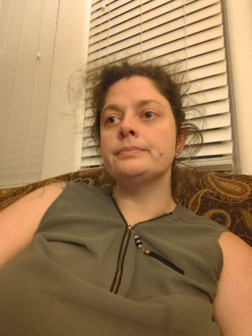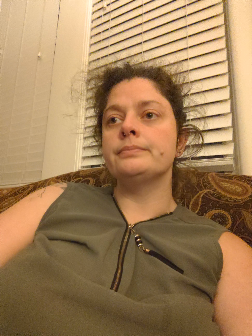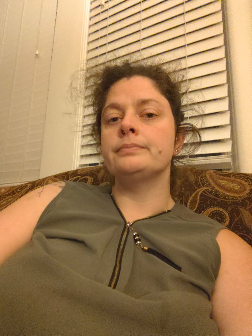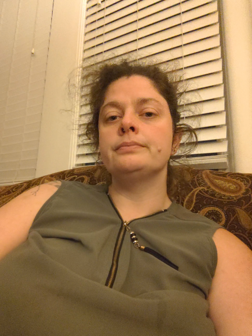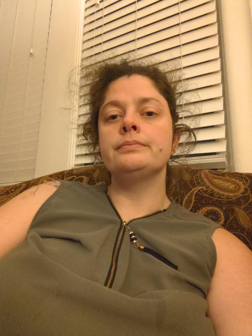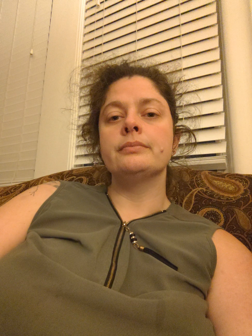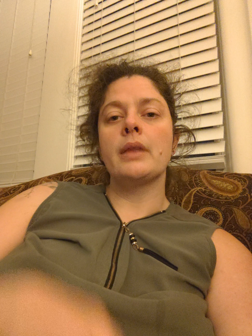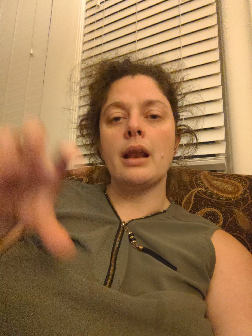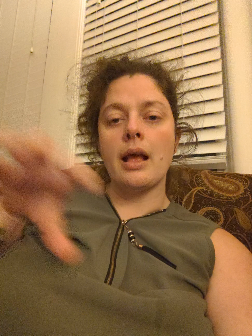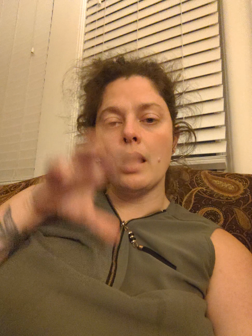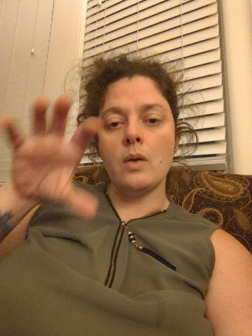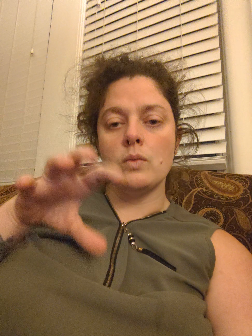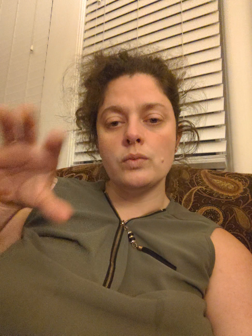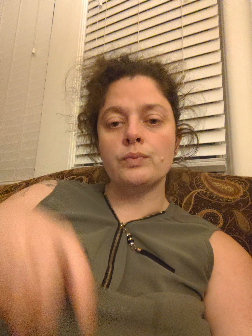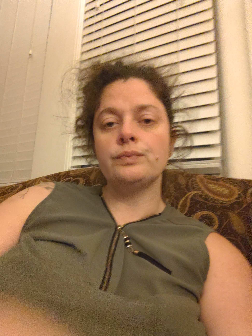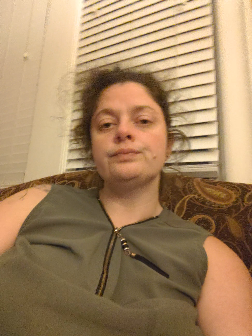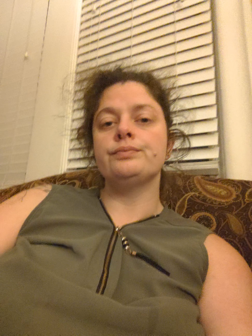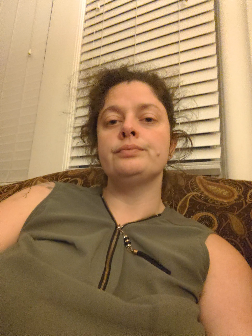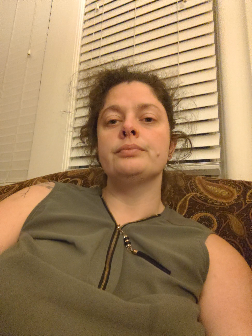cloud